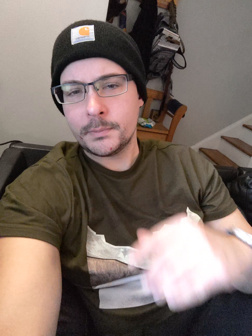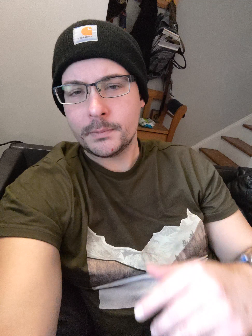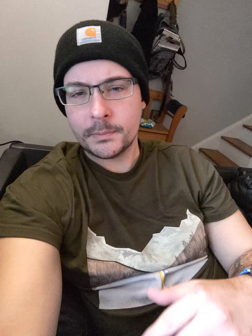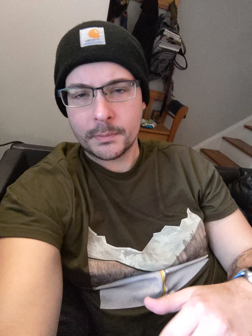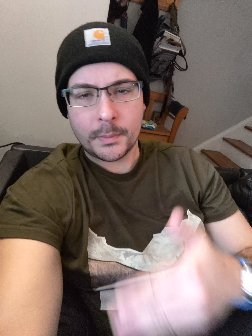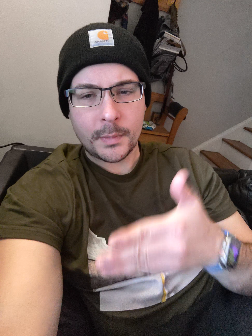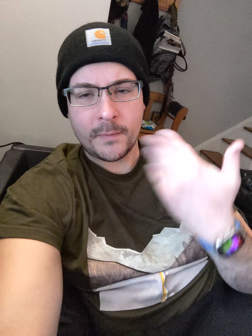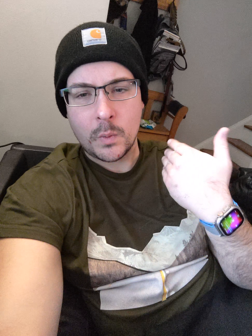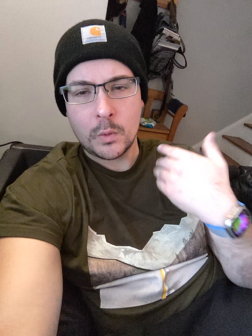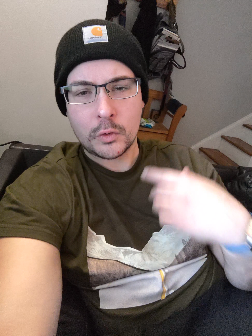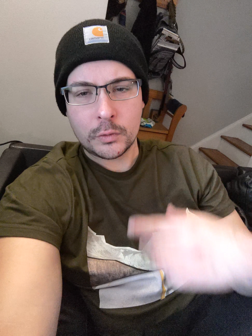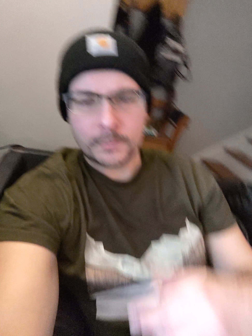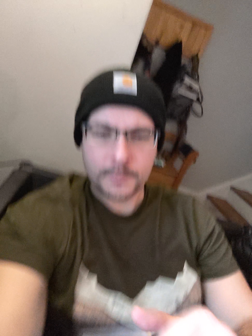before